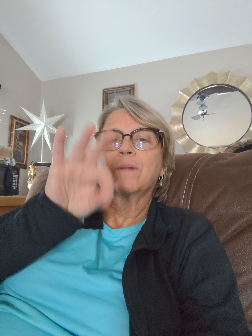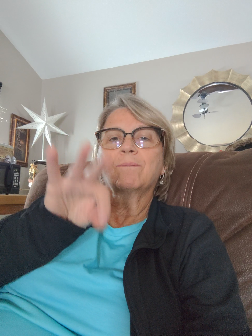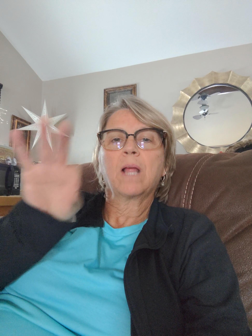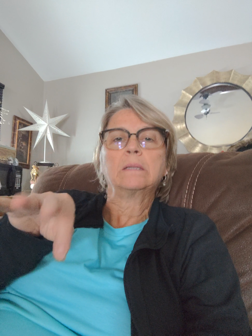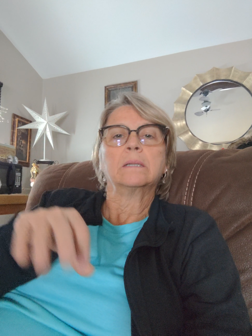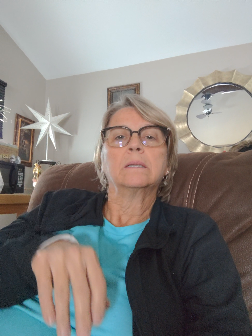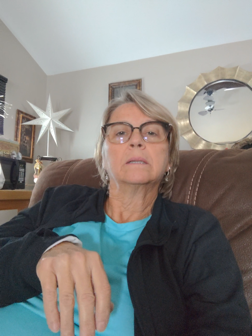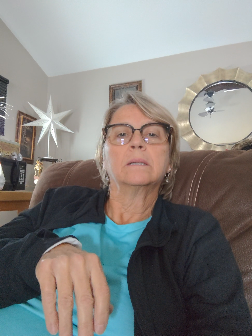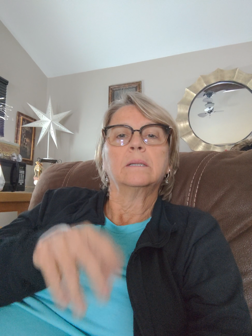french fries